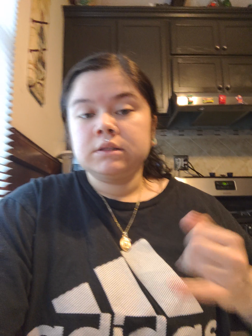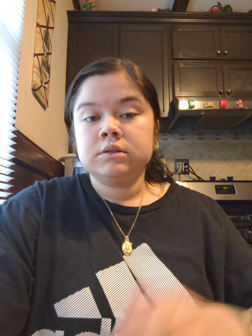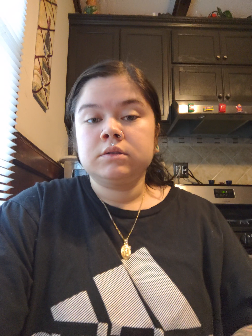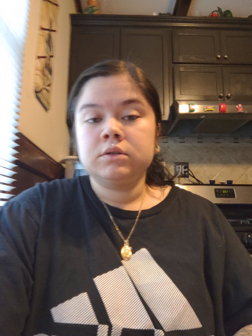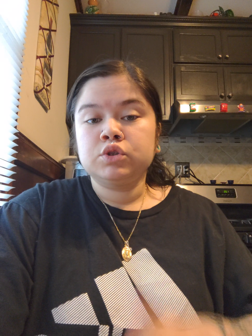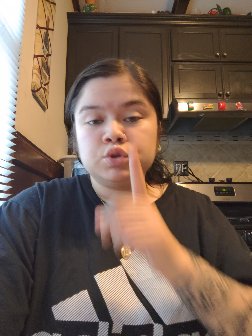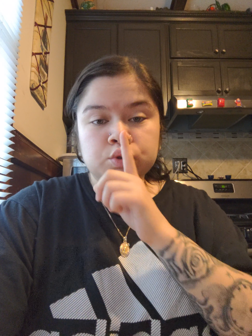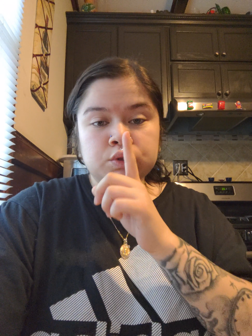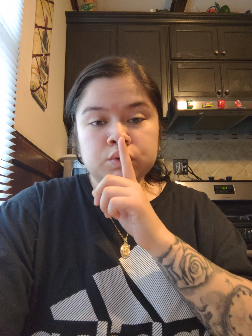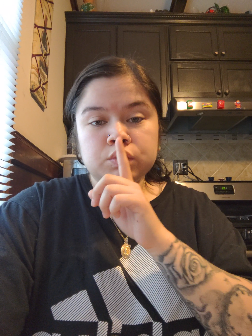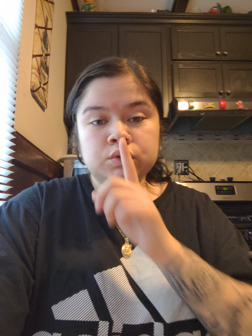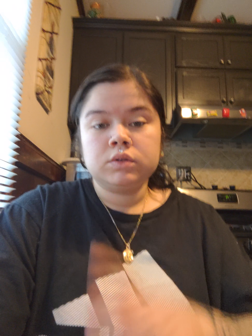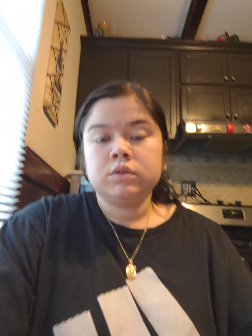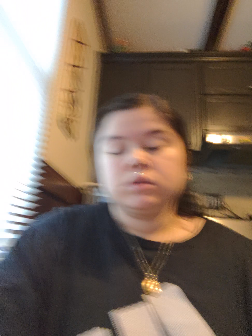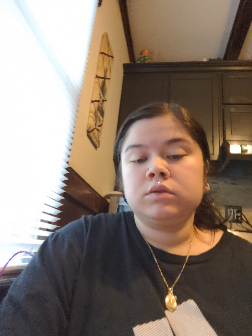shhh